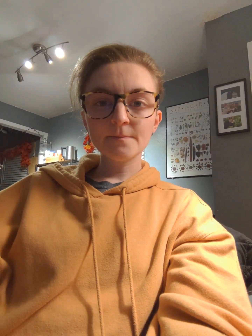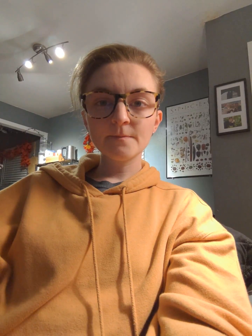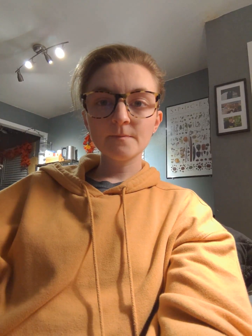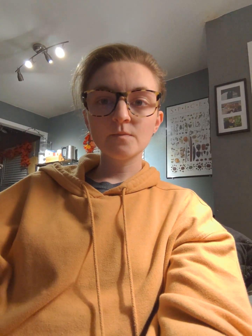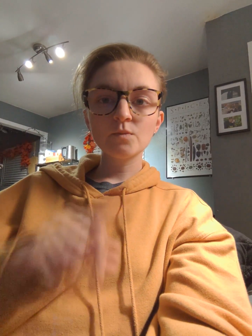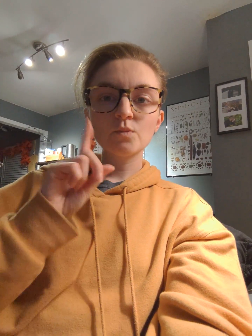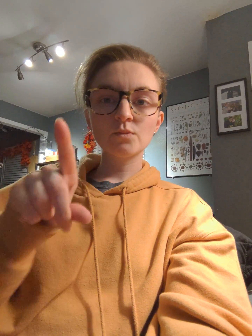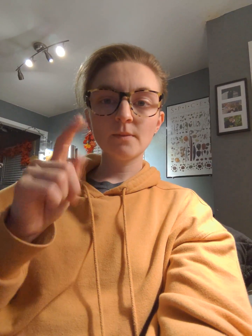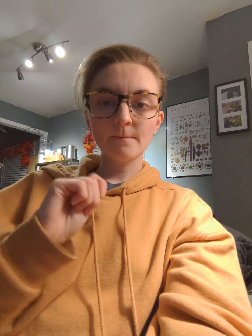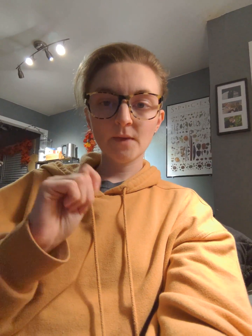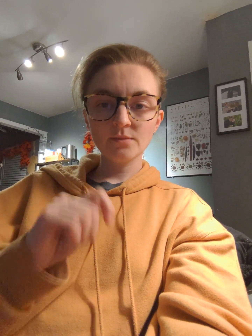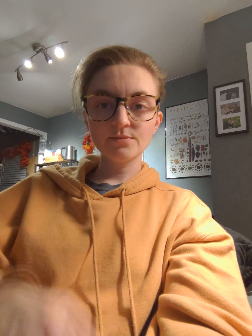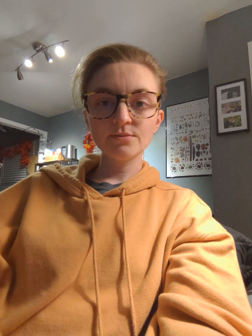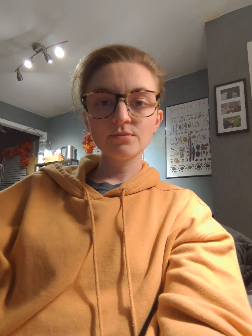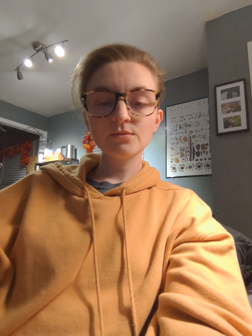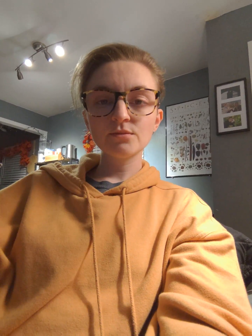go potty